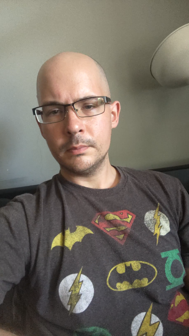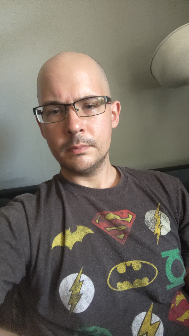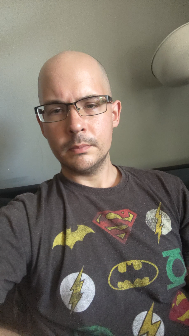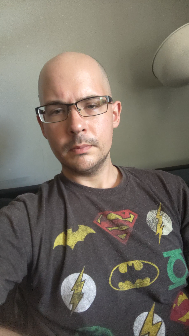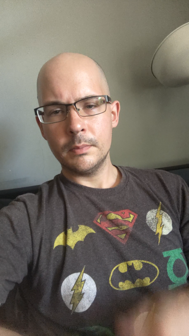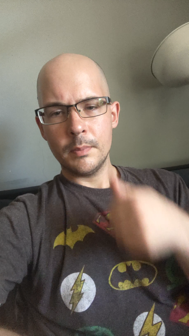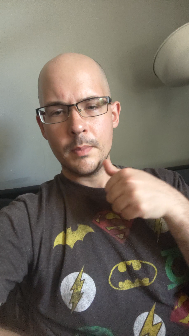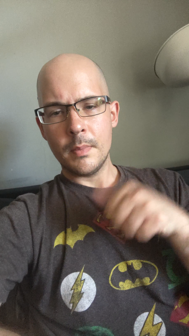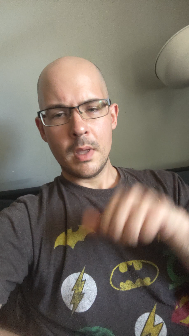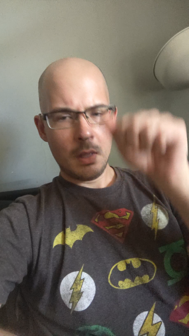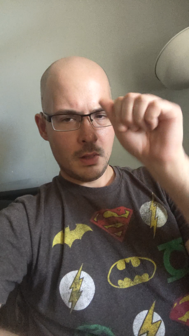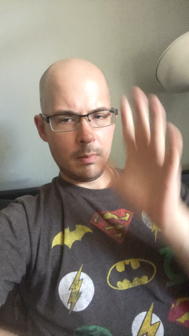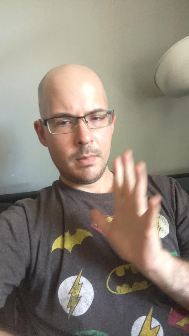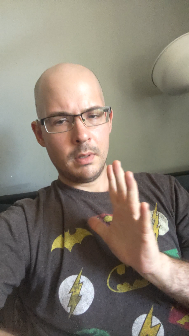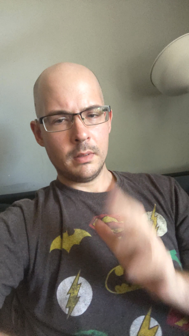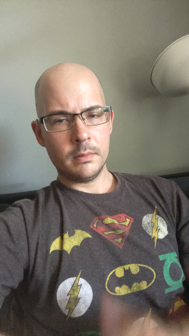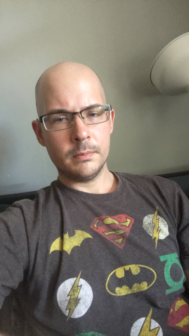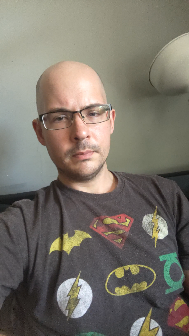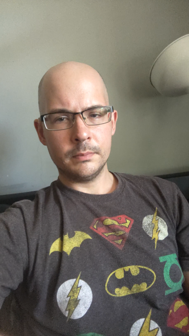mailman